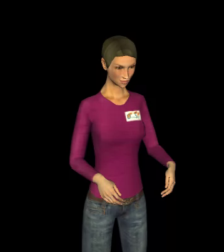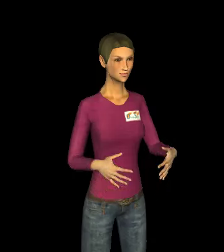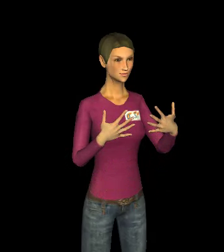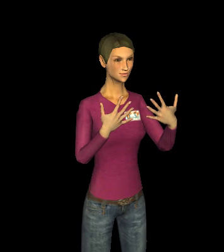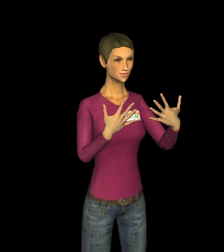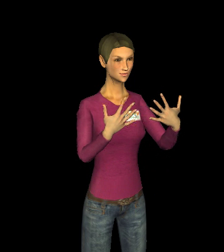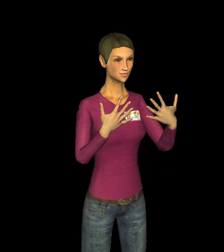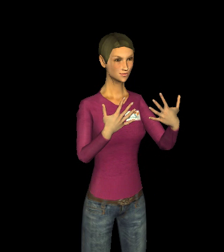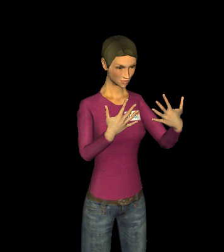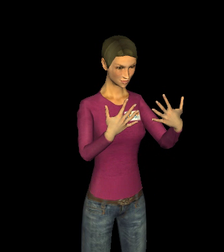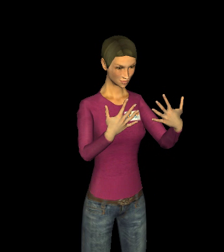يد